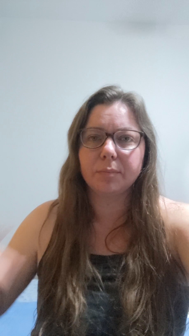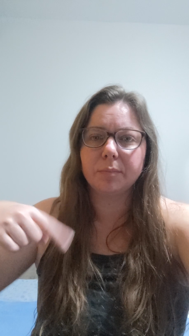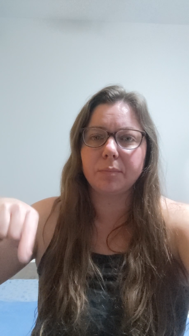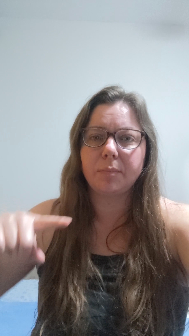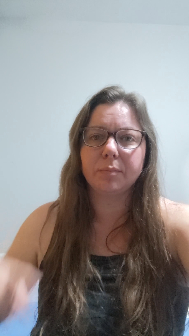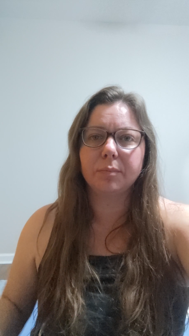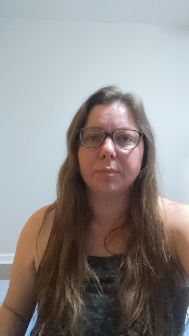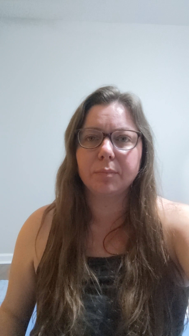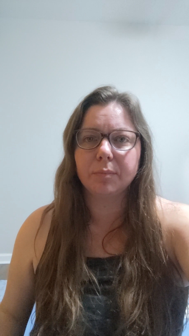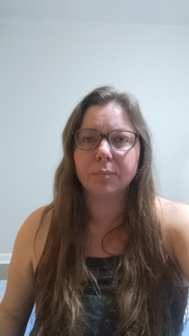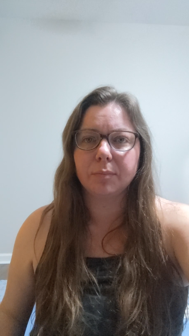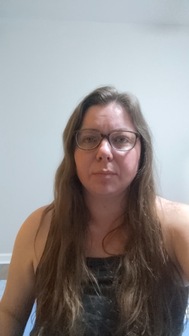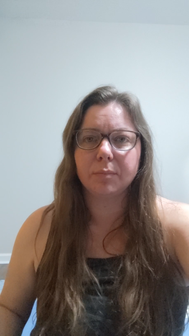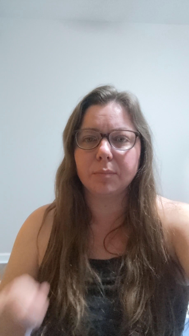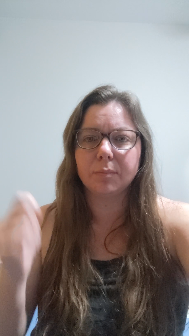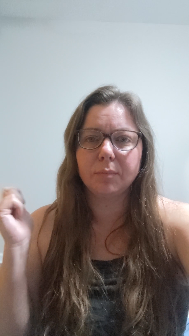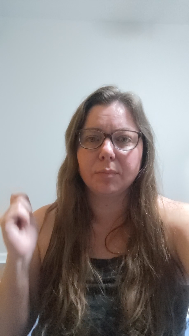pull